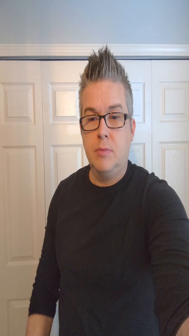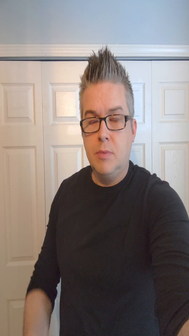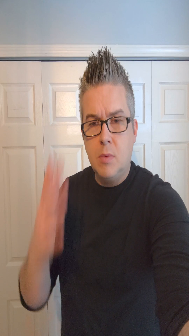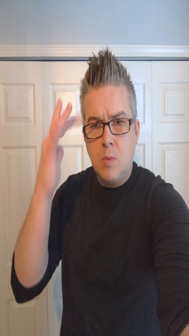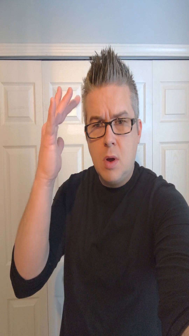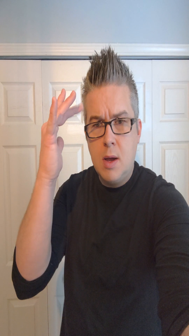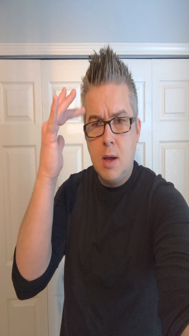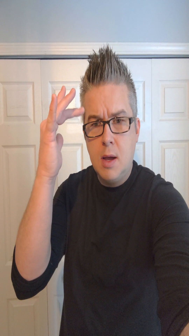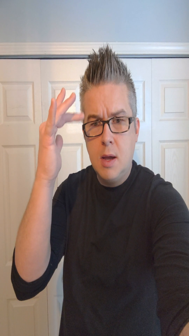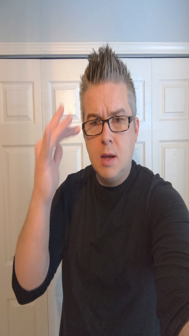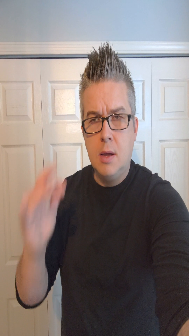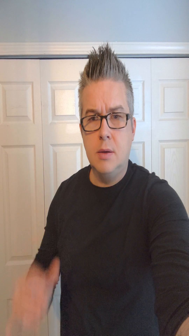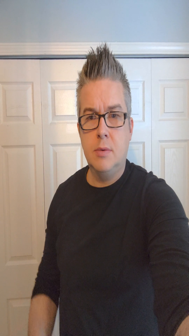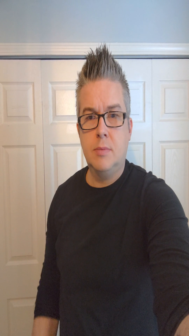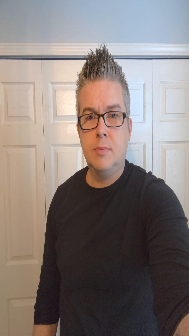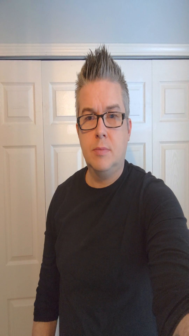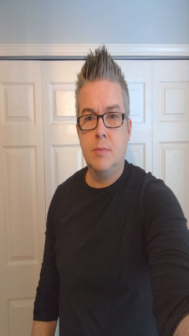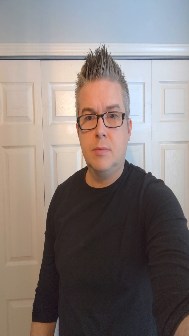why